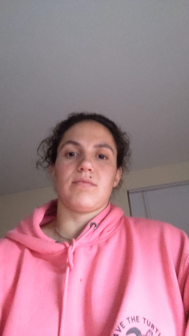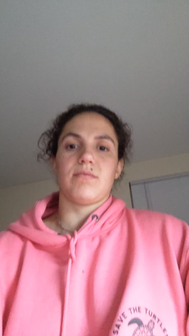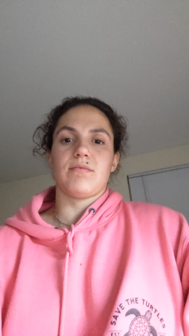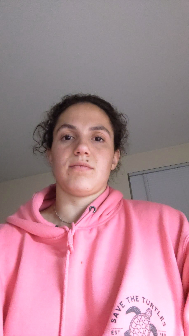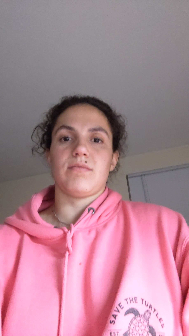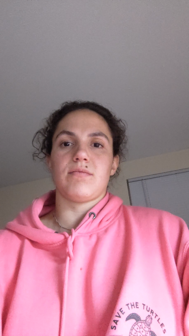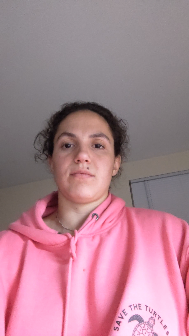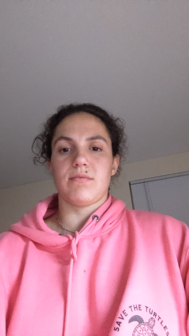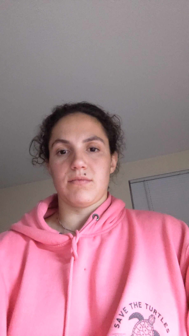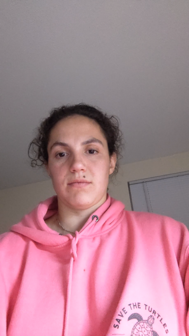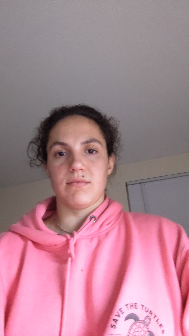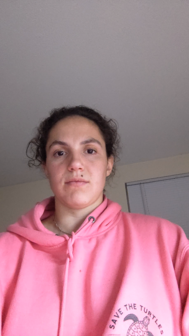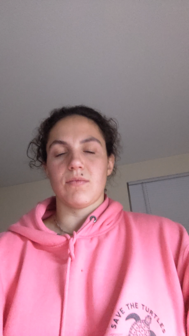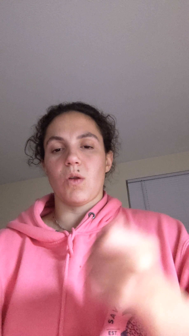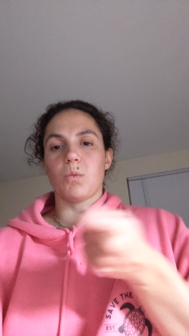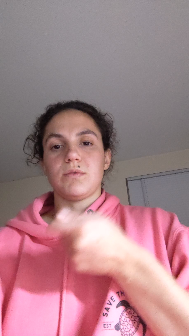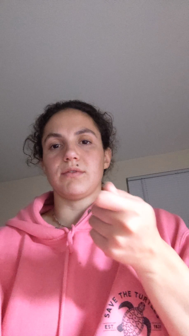hose